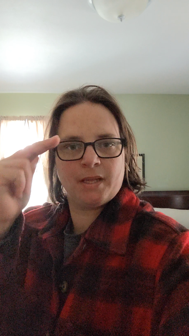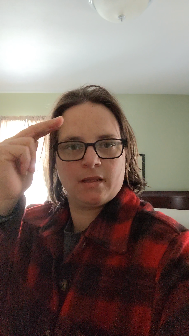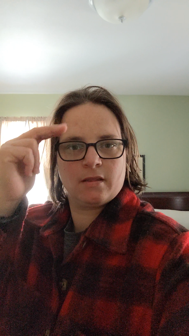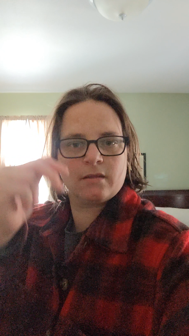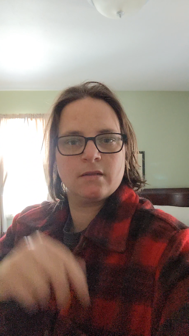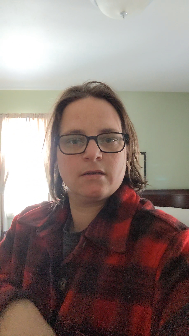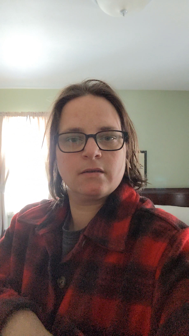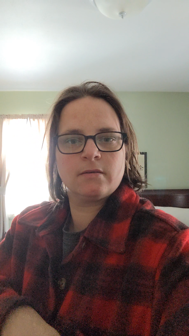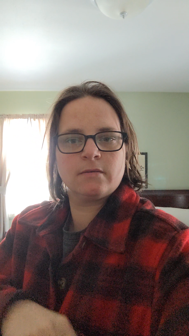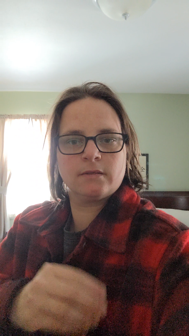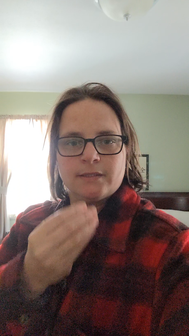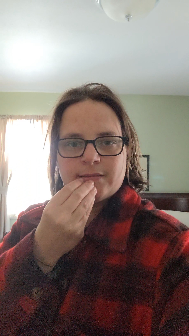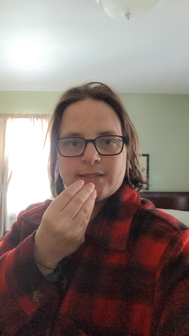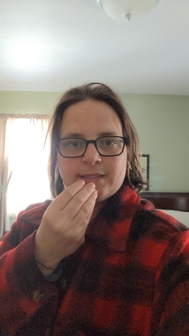eat